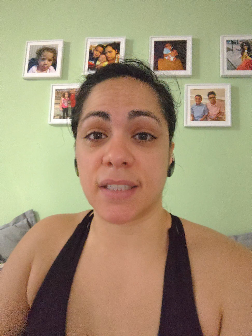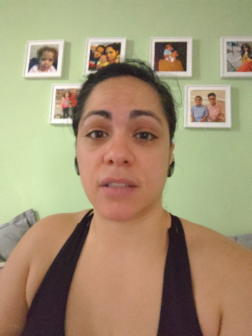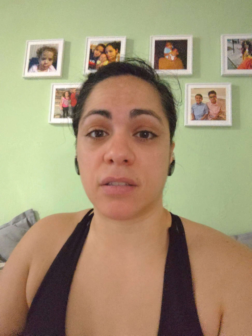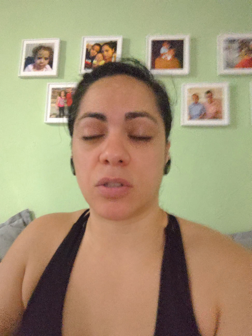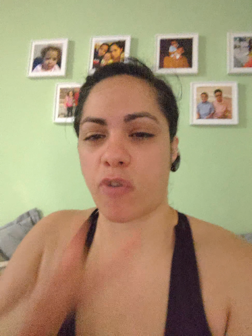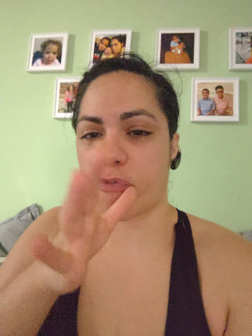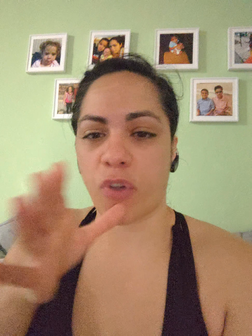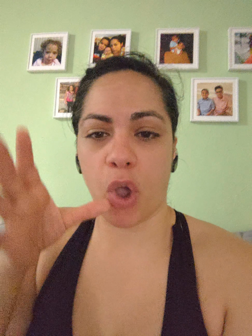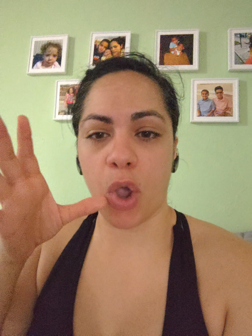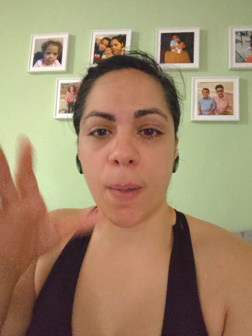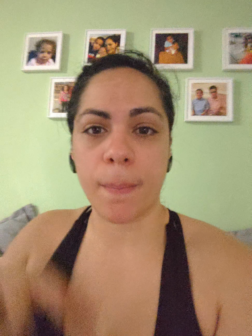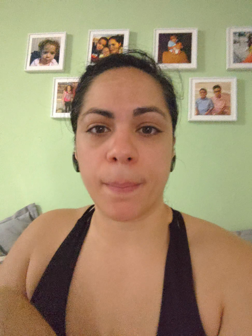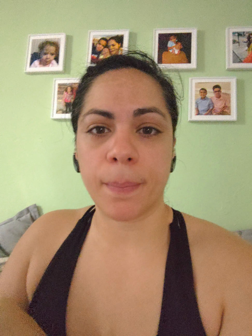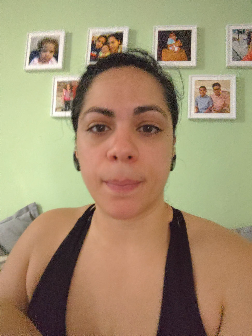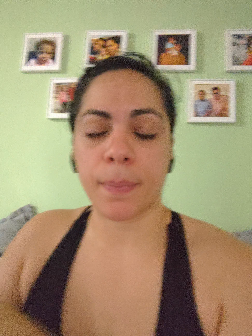farm